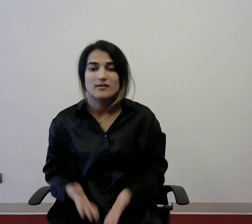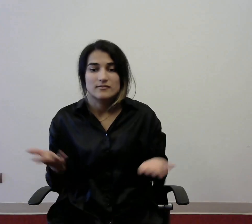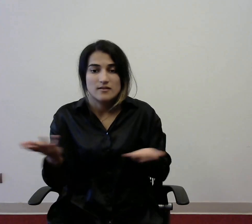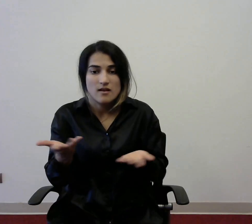hansı